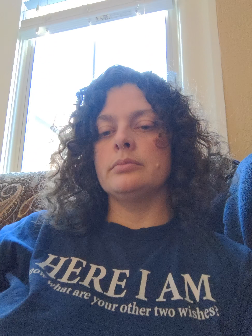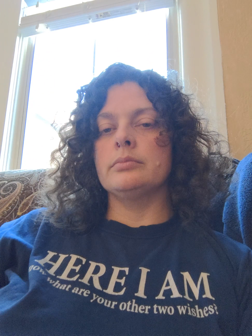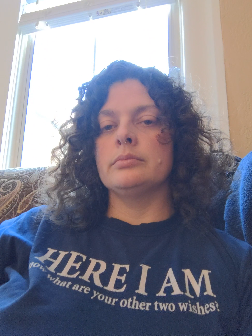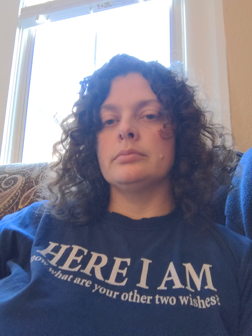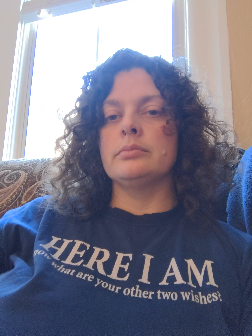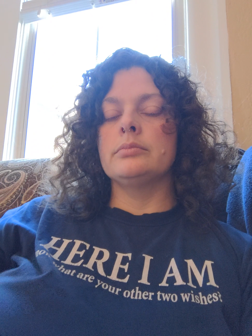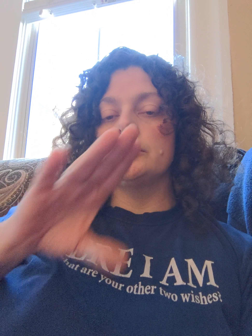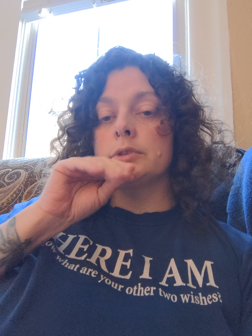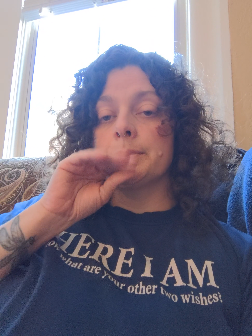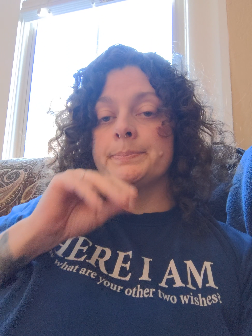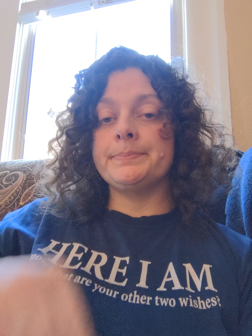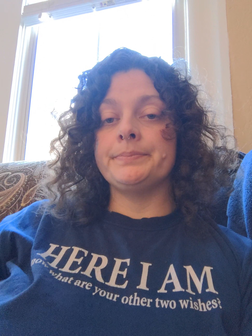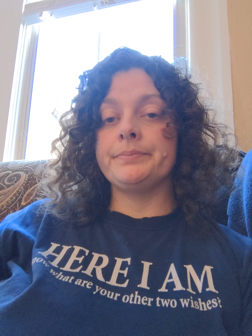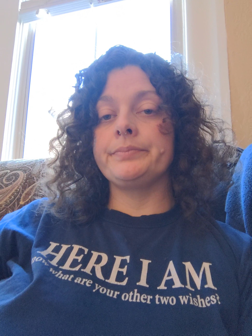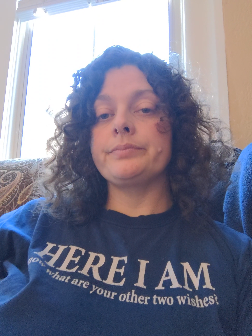duck